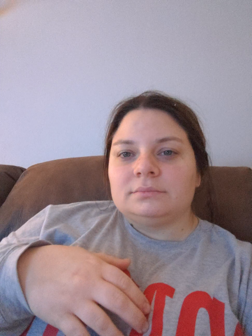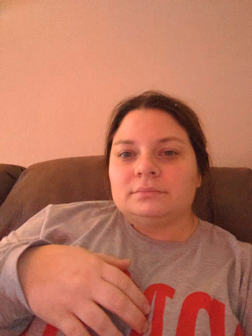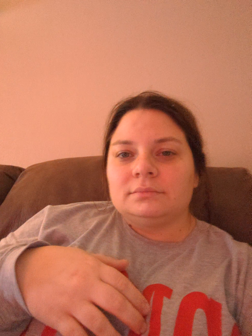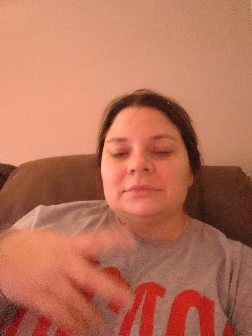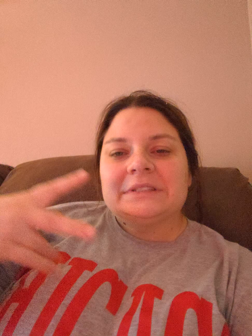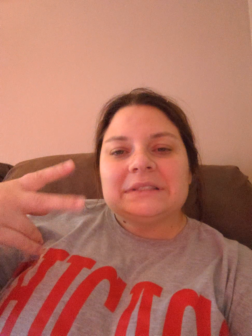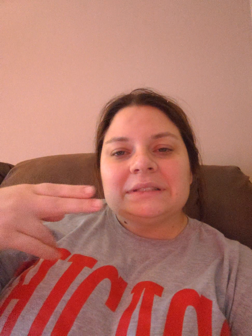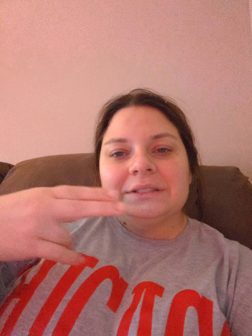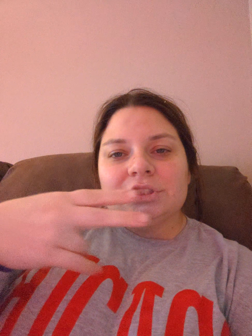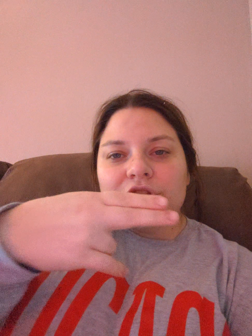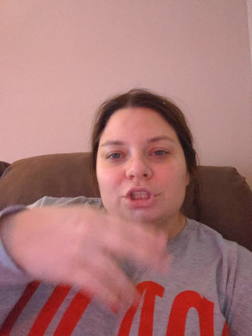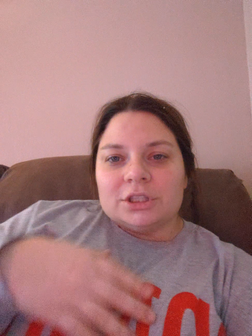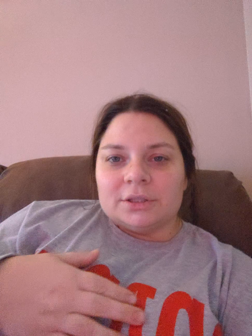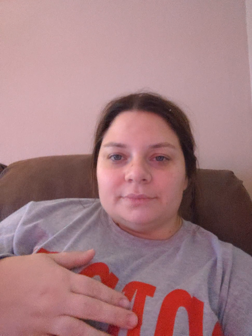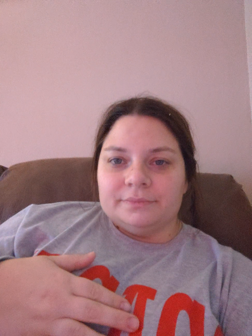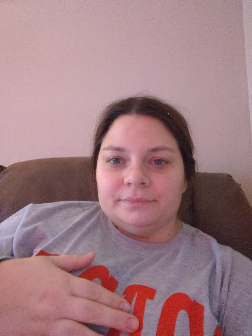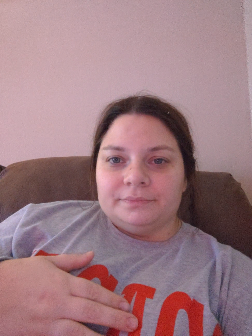scissors